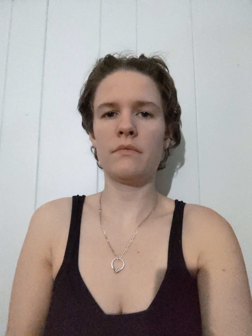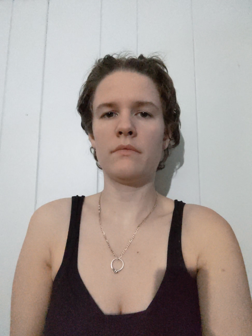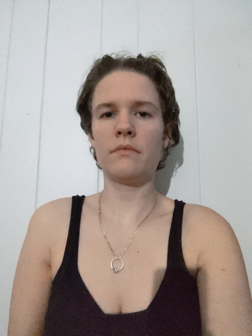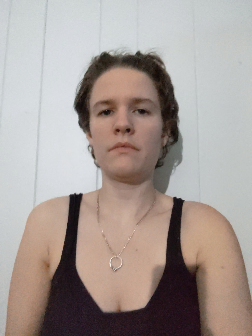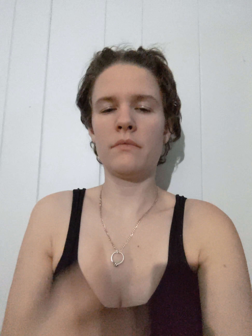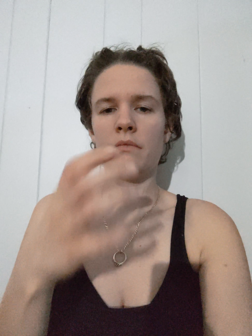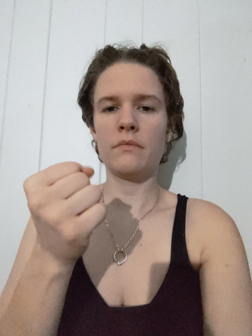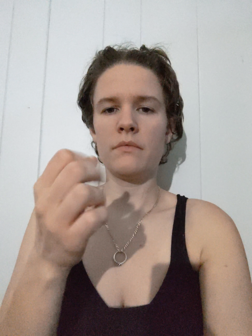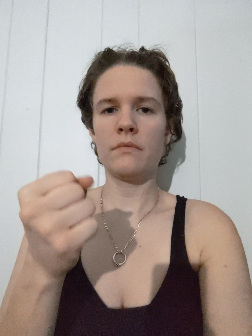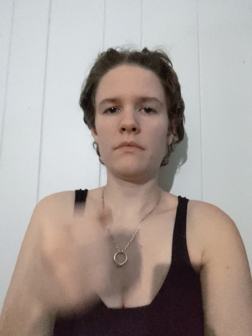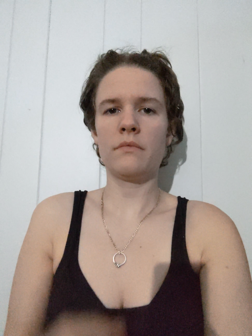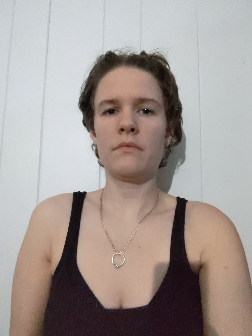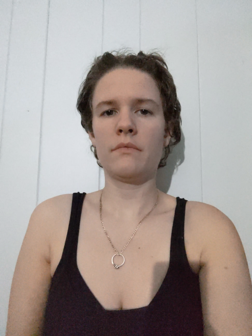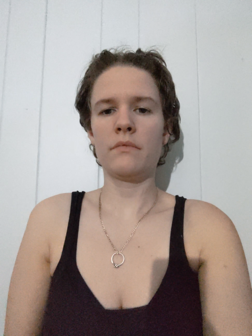milk